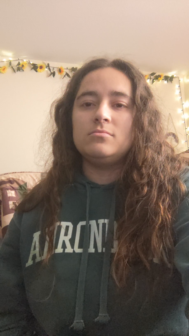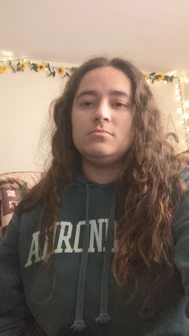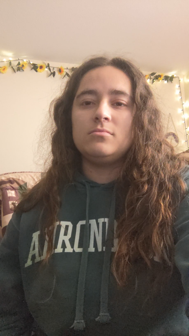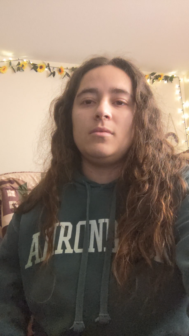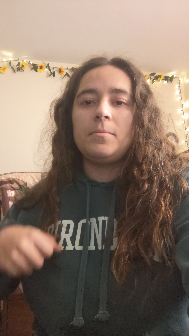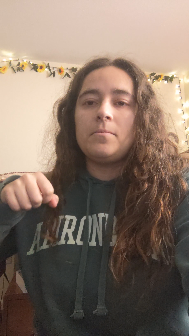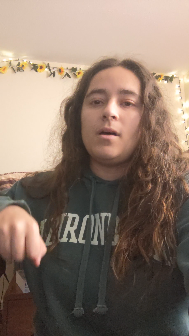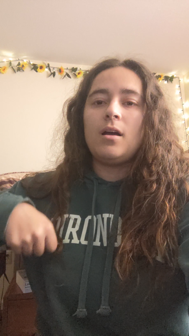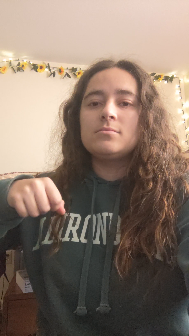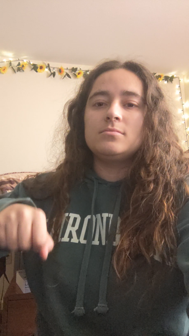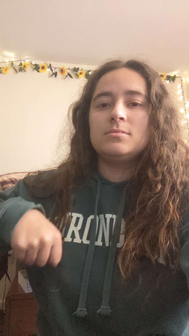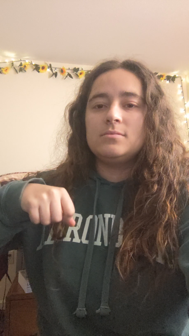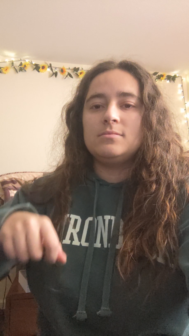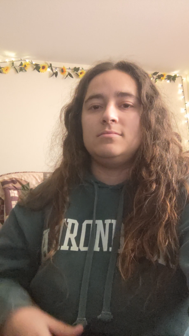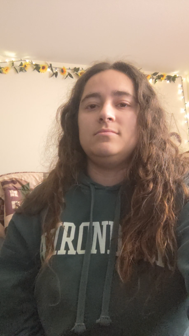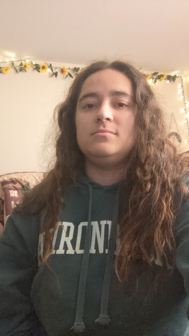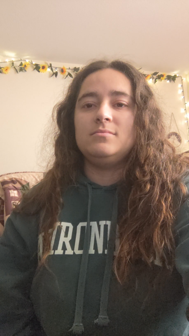bicycle